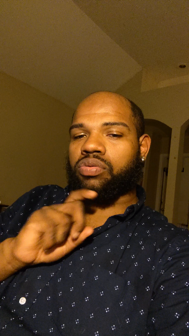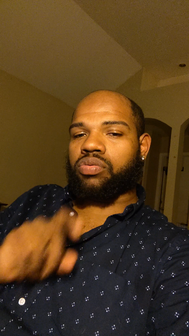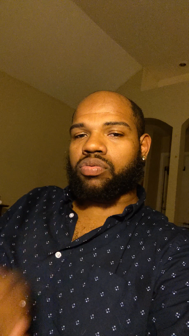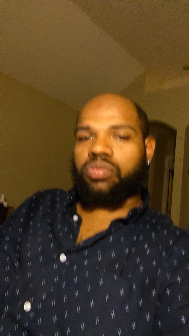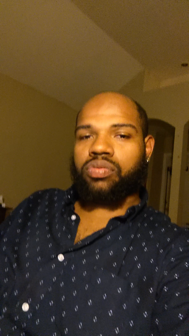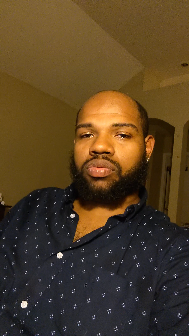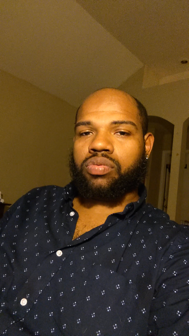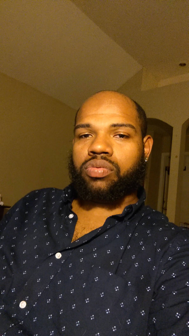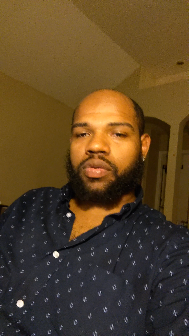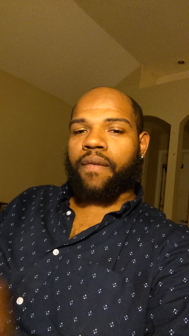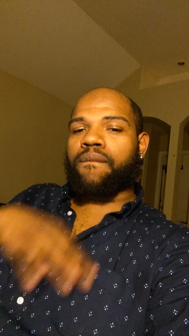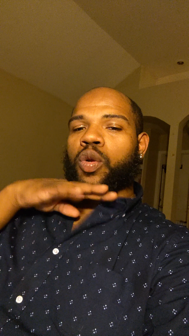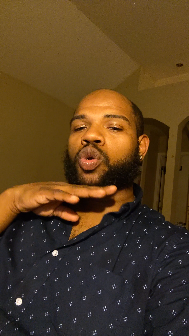full